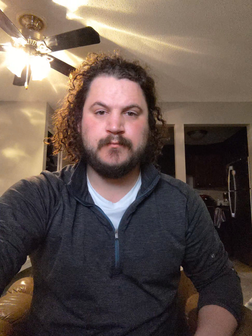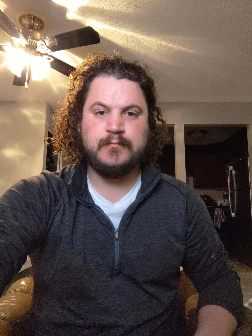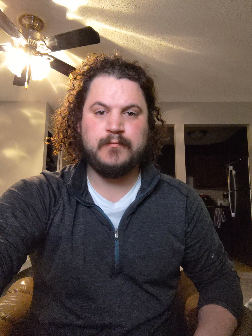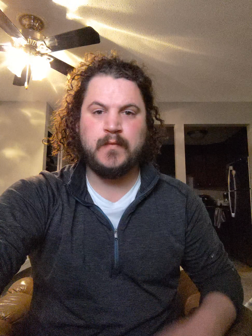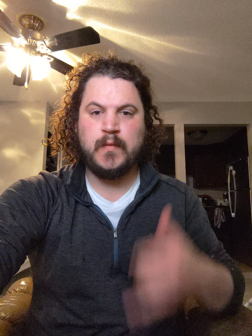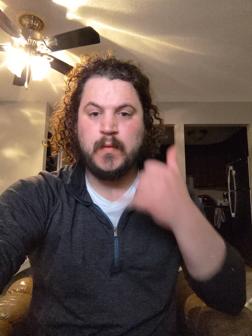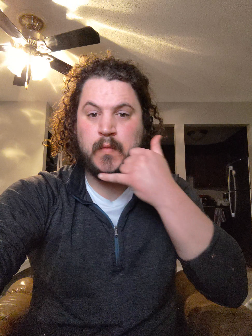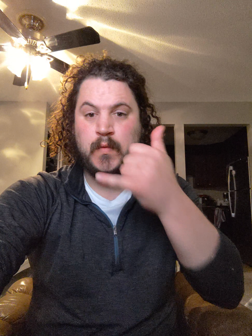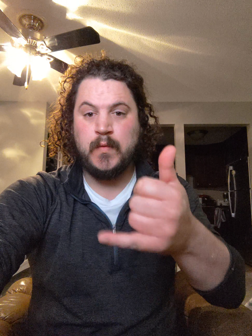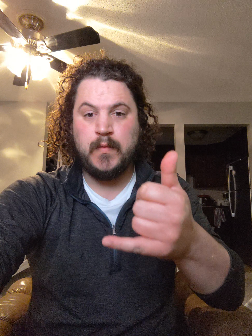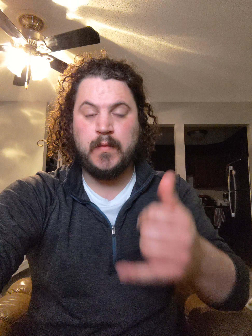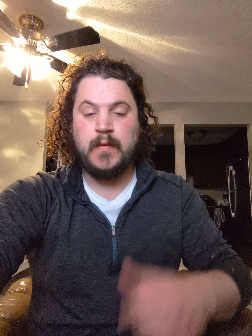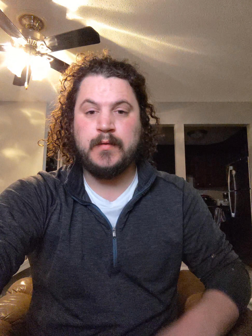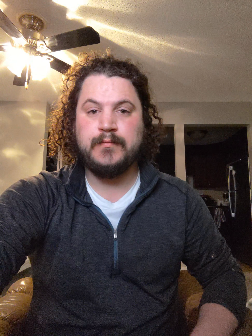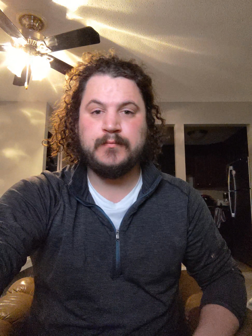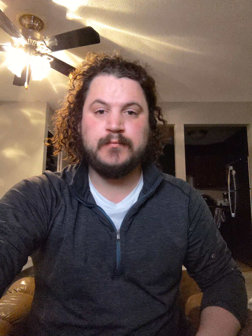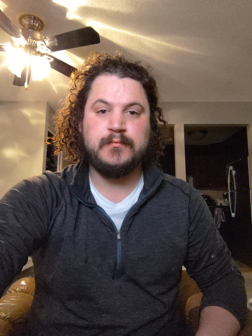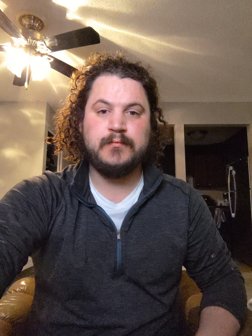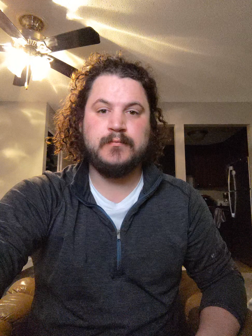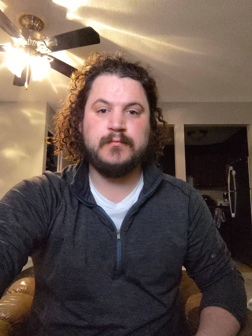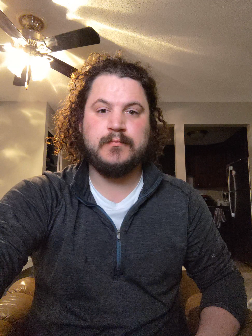call on the phone